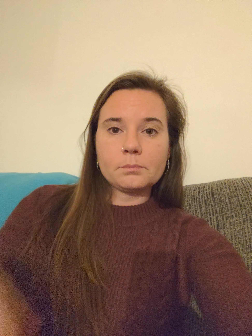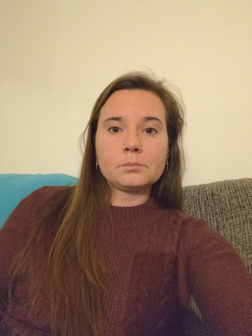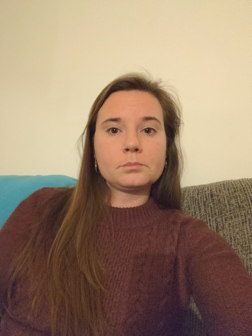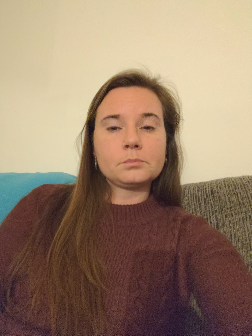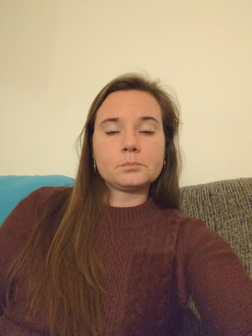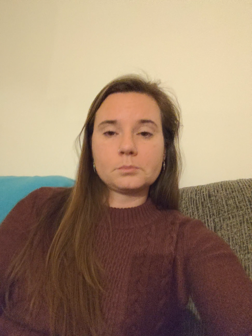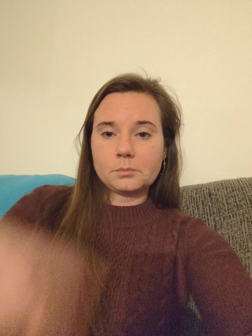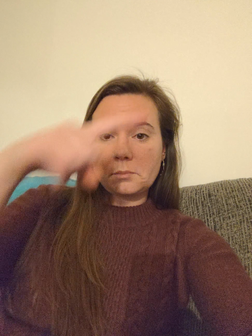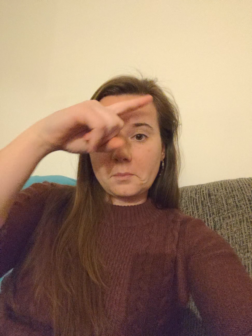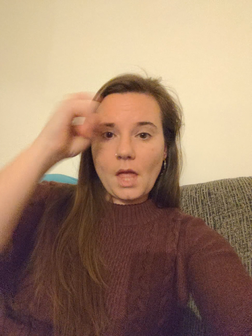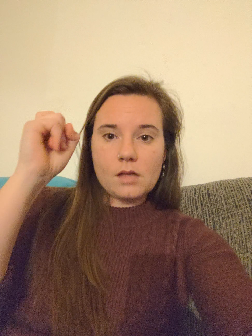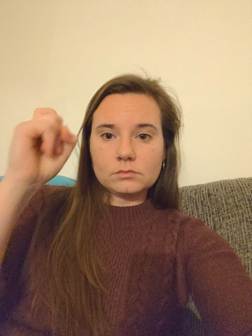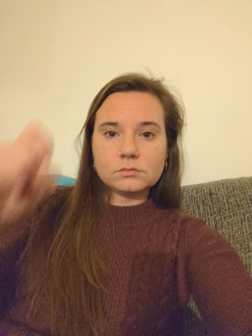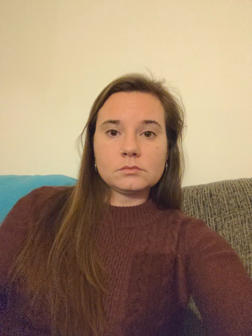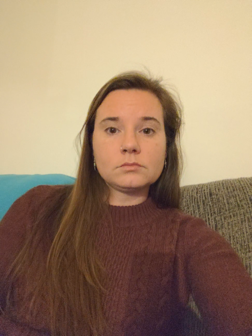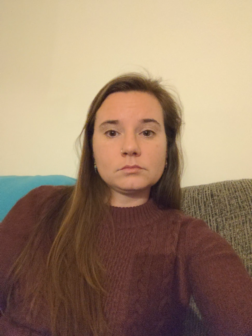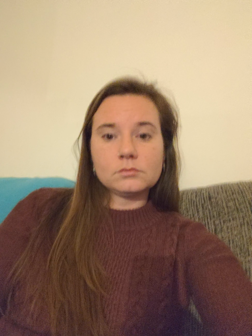because